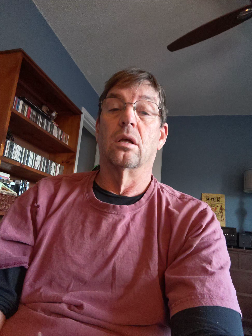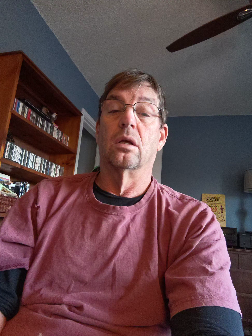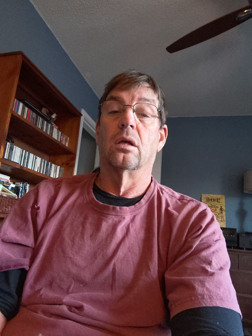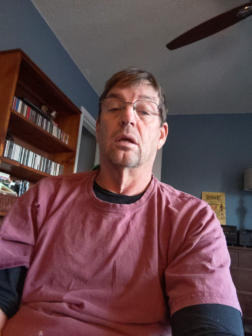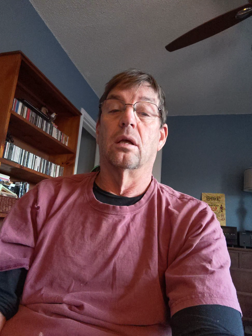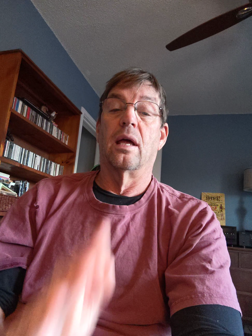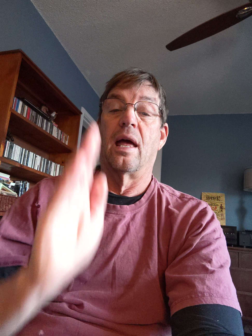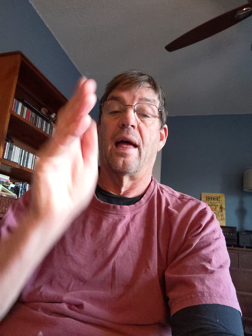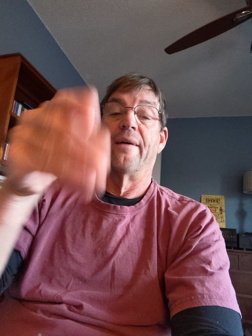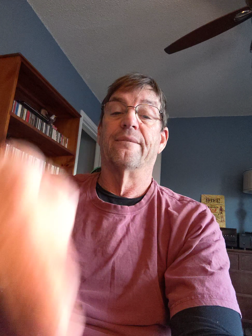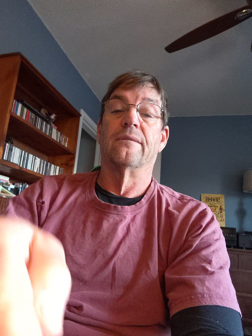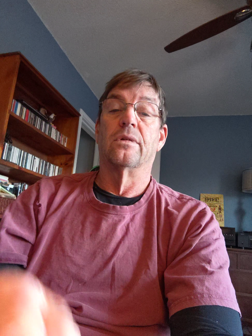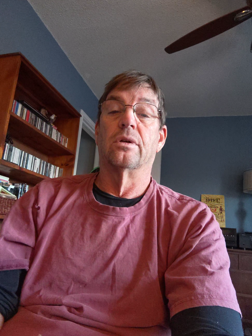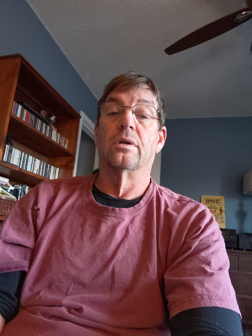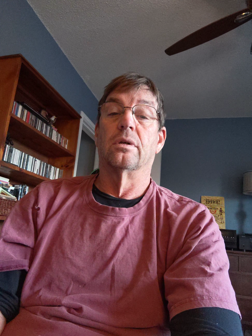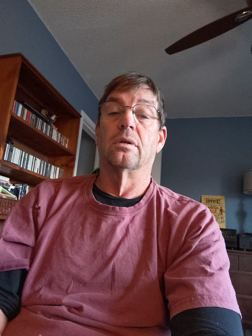after